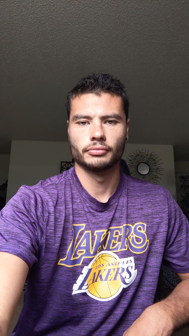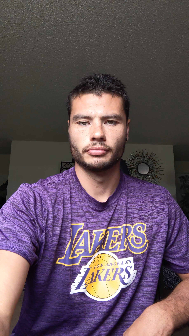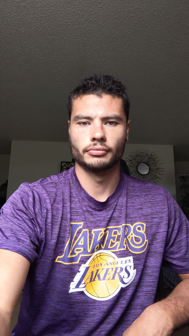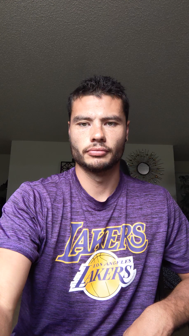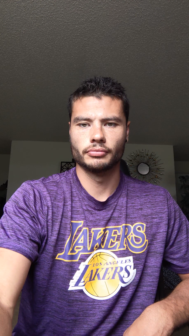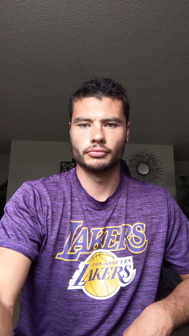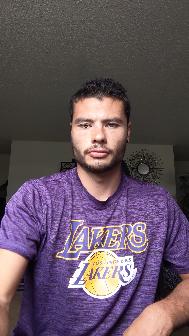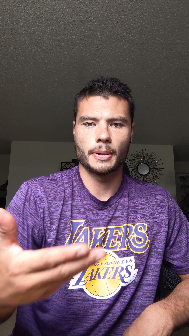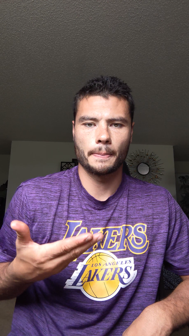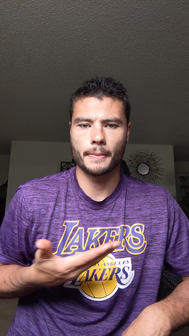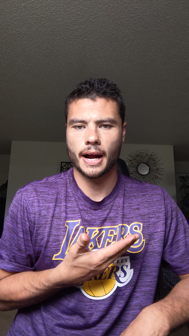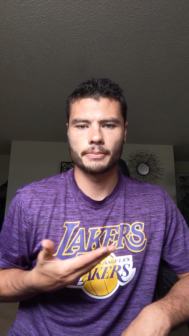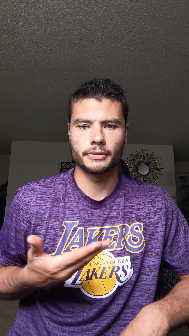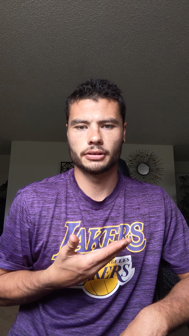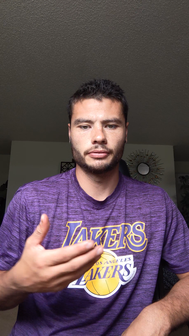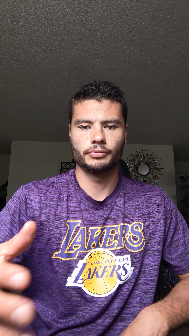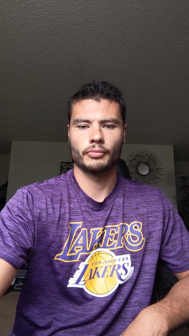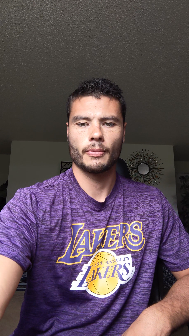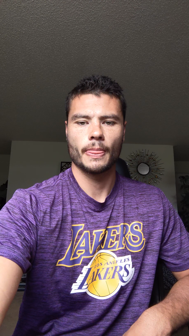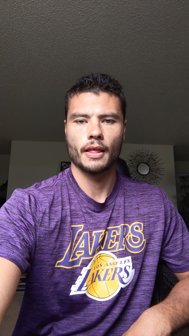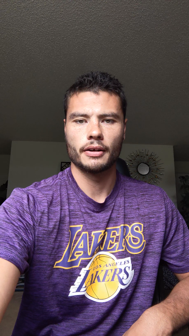baby